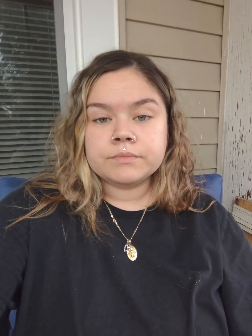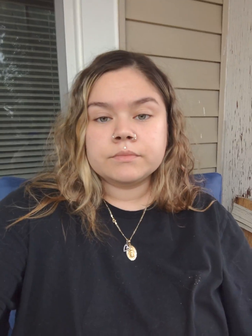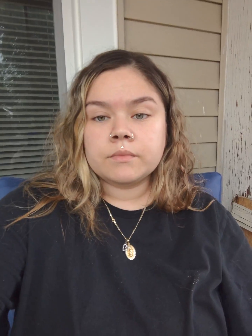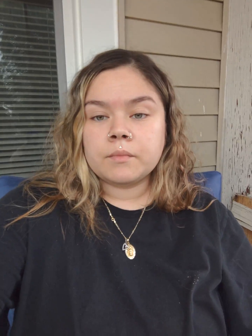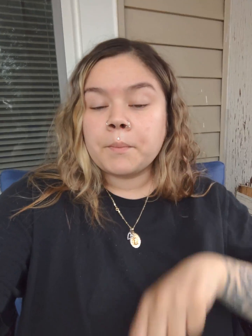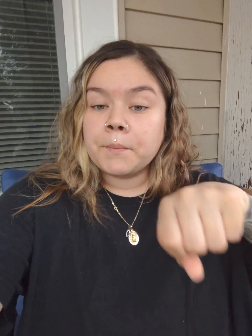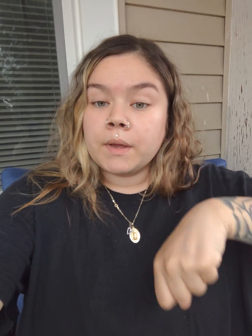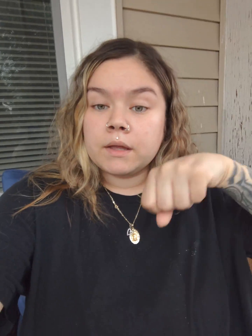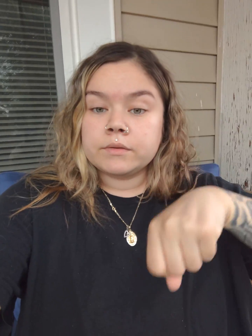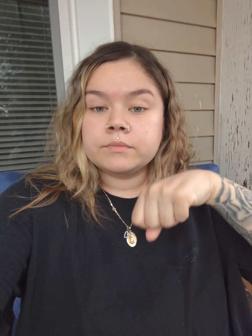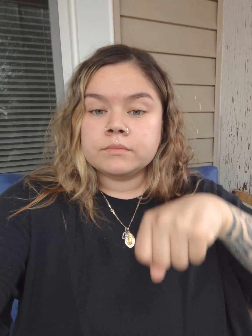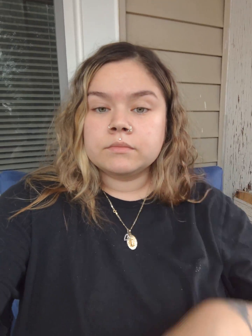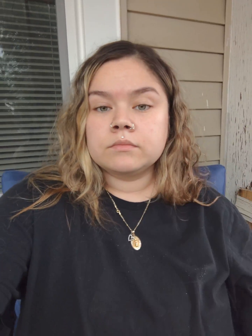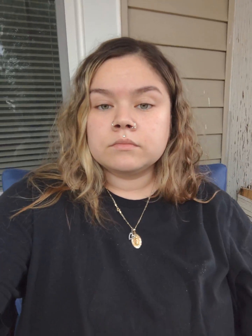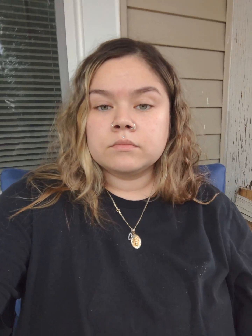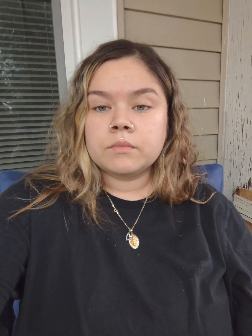bicycle